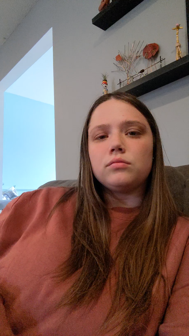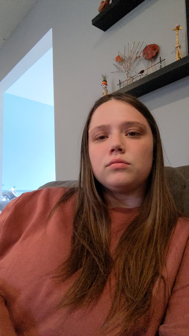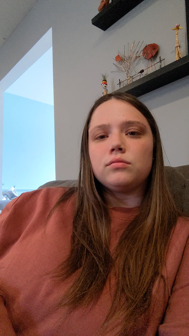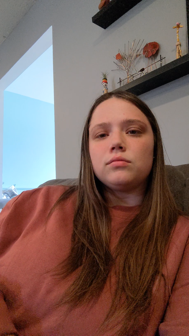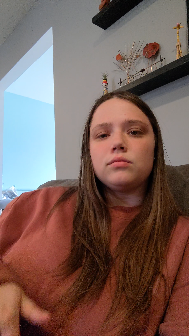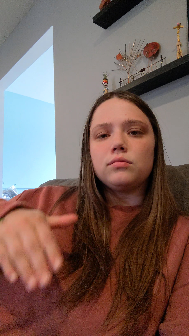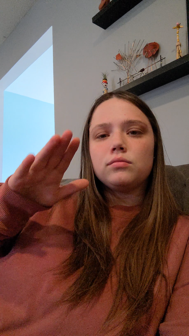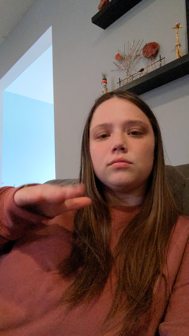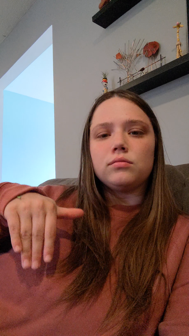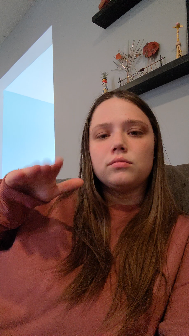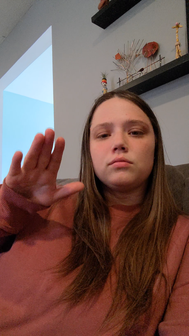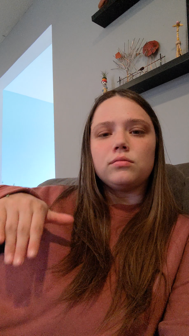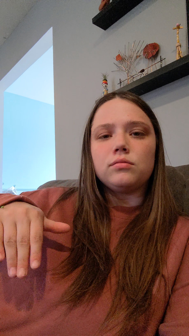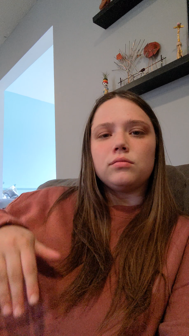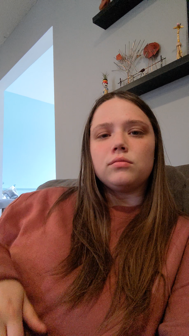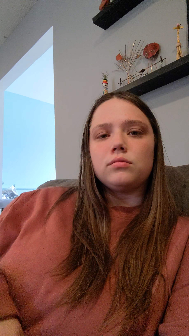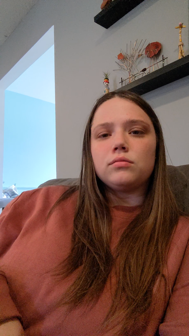paint